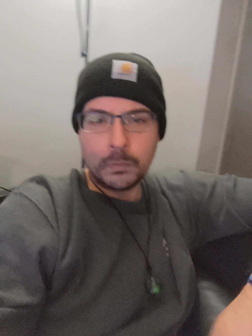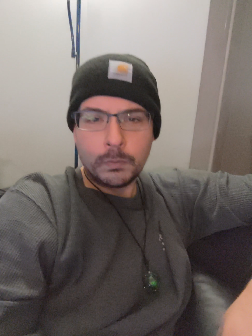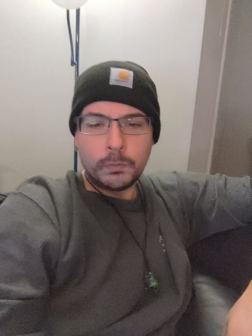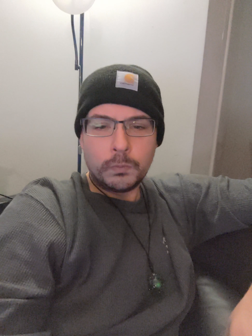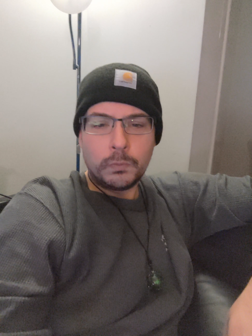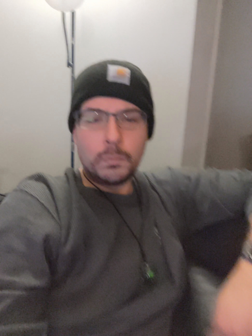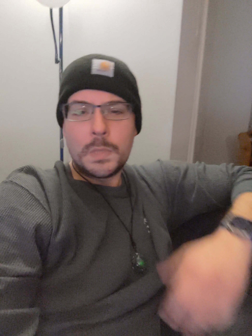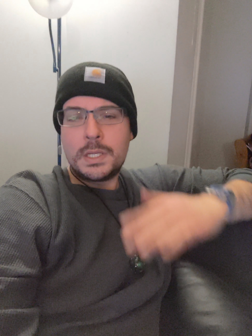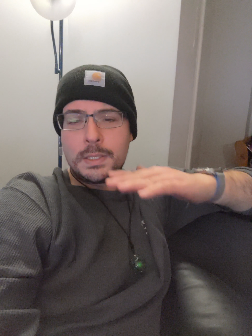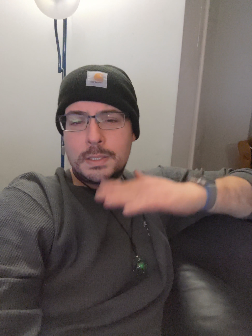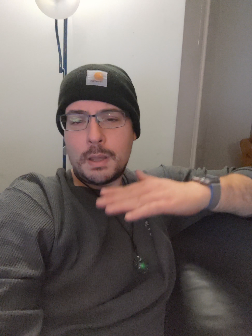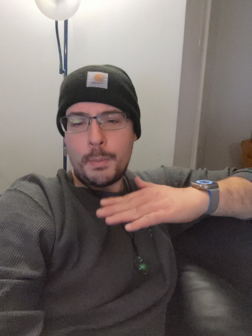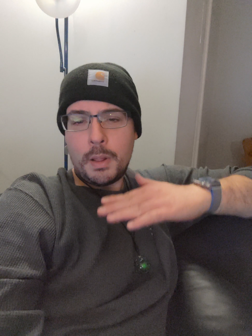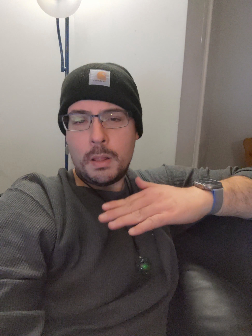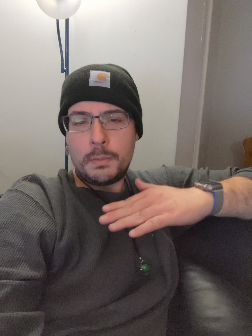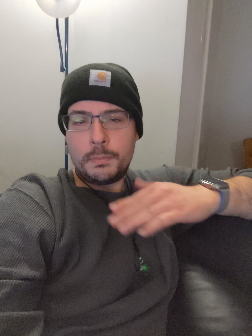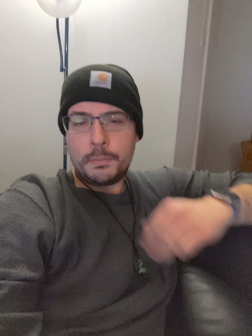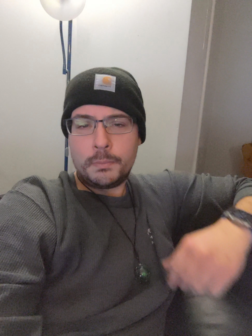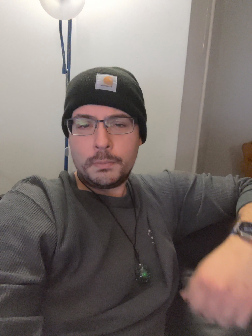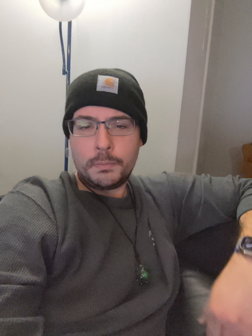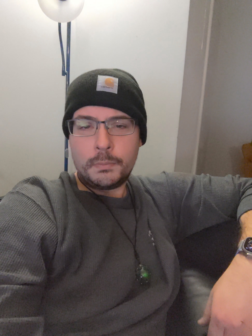table